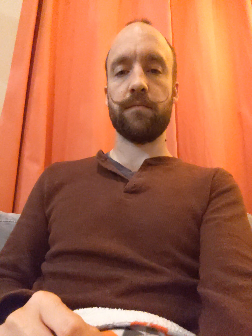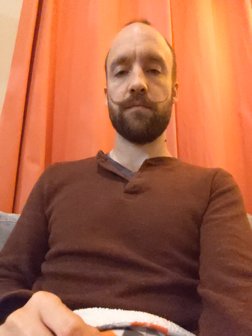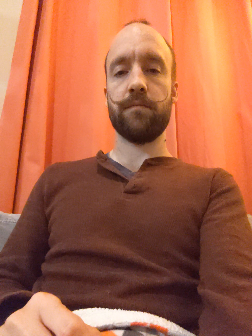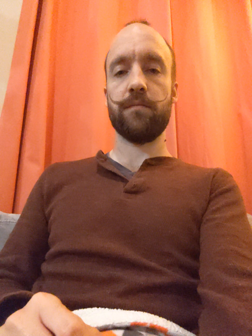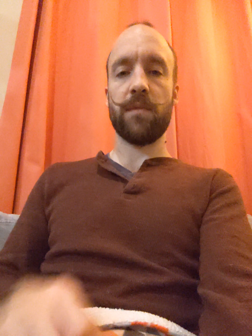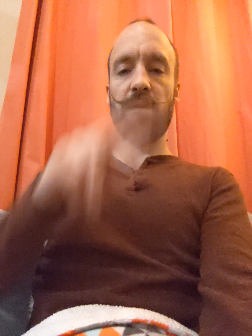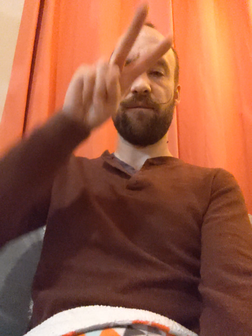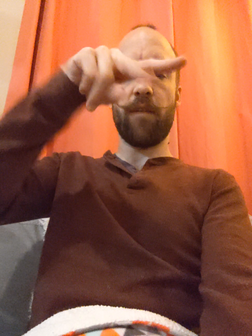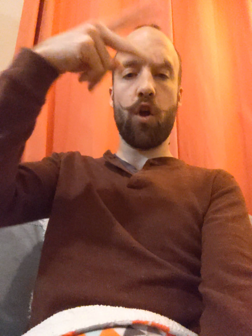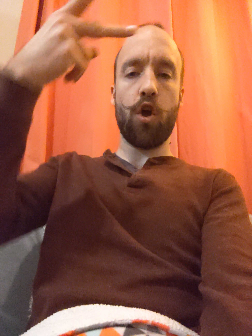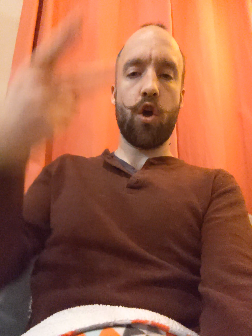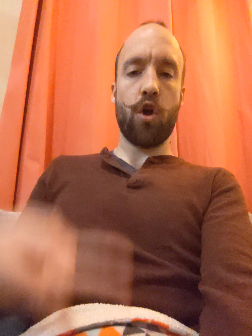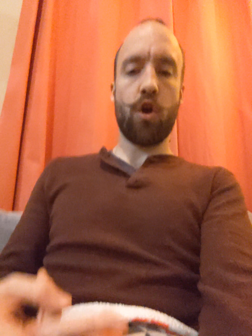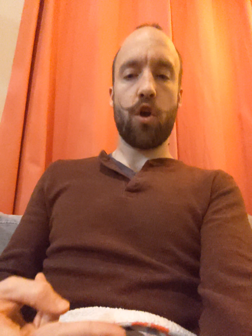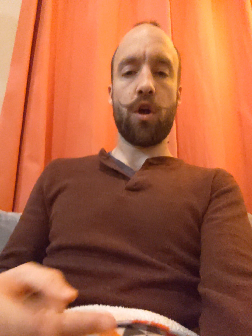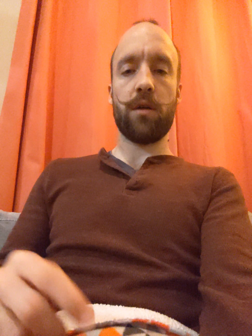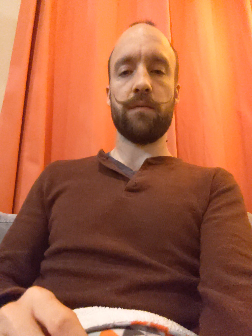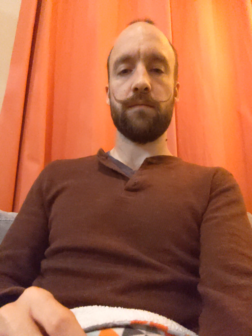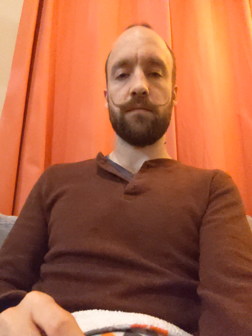fall